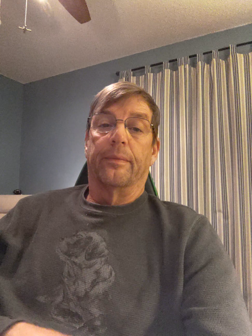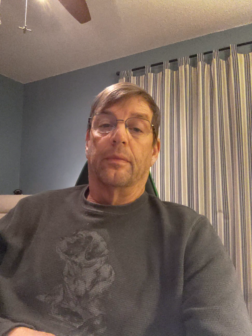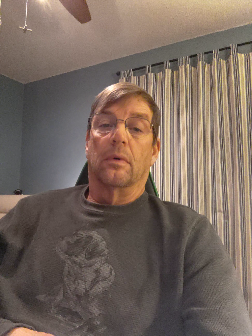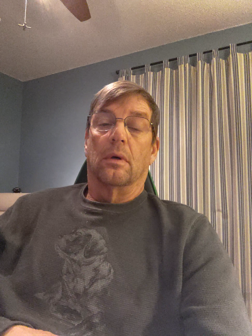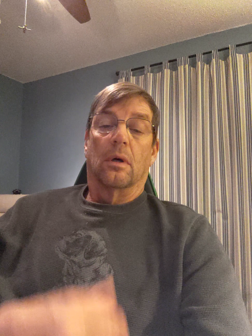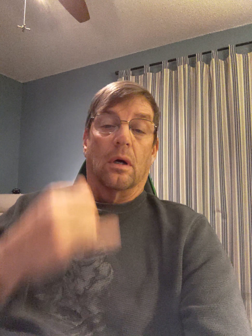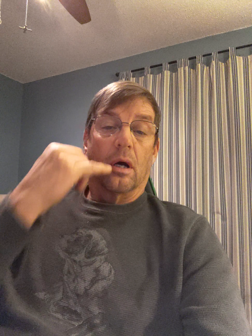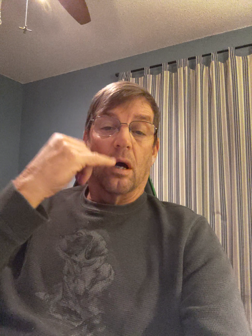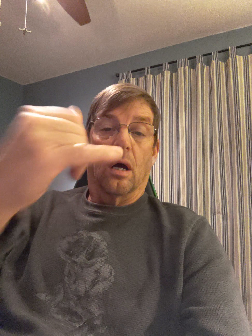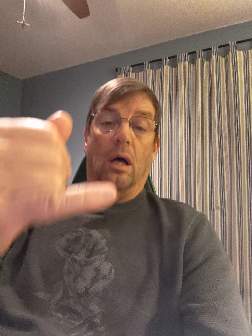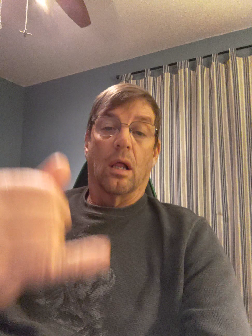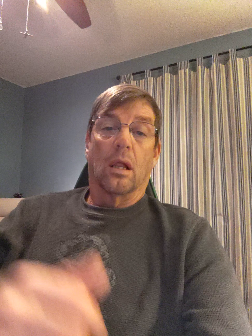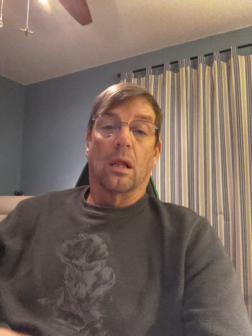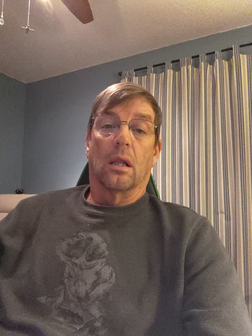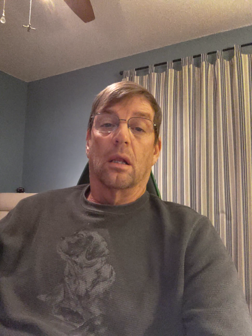call on the phone